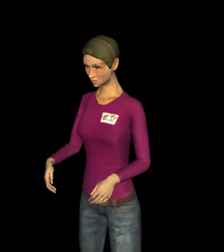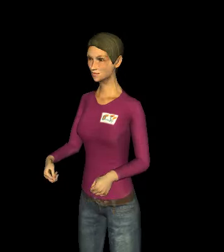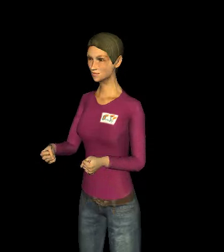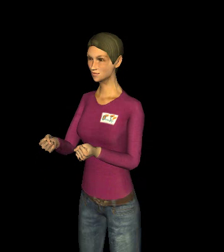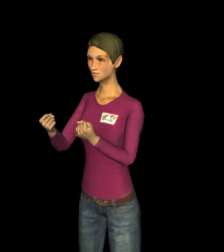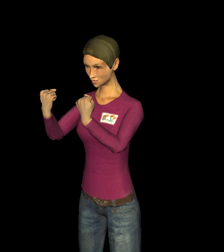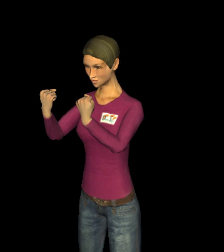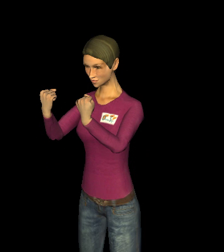قوي